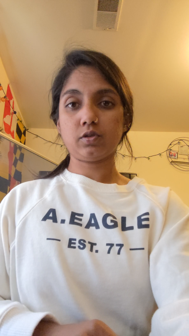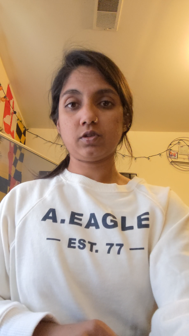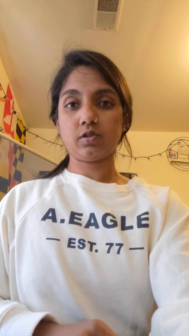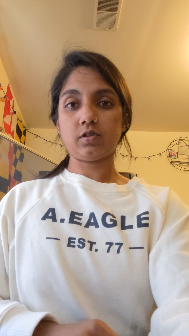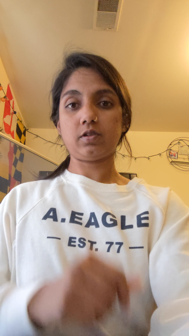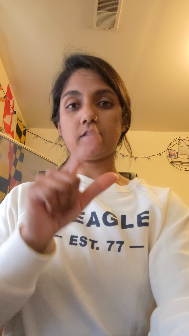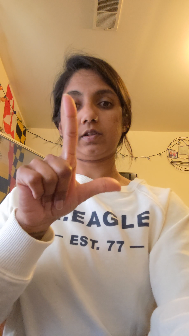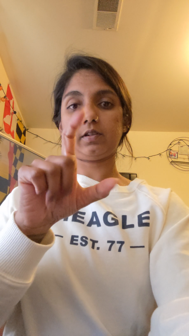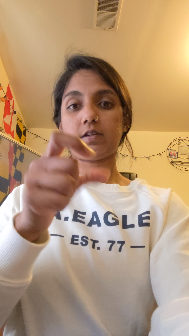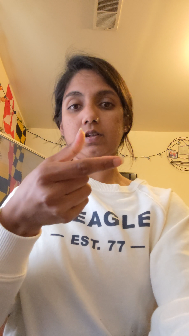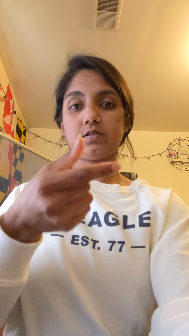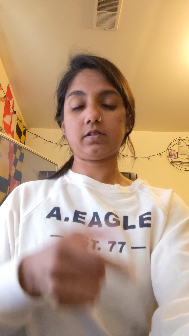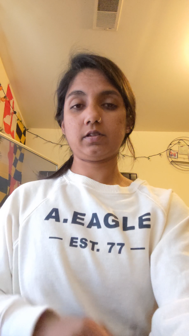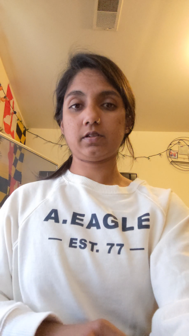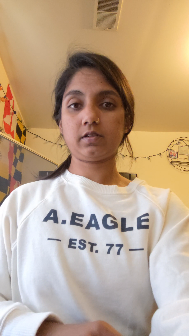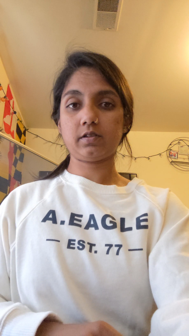leg